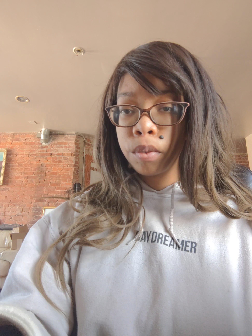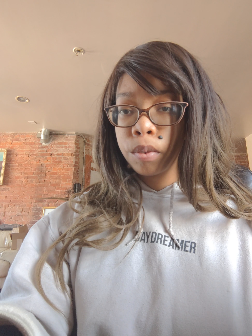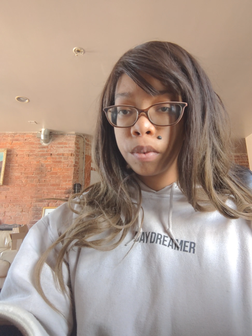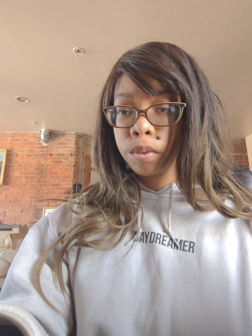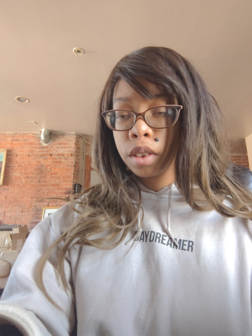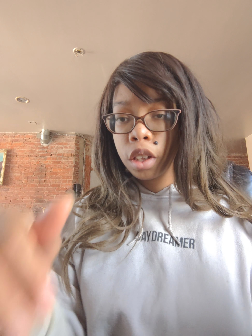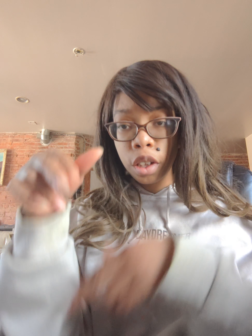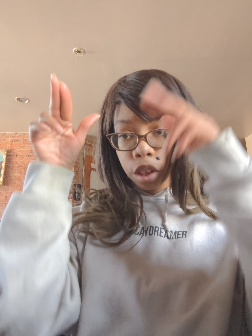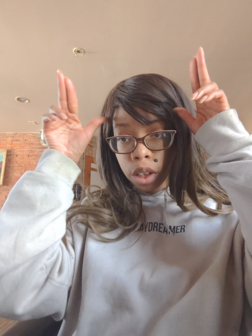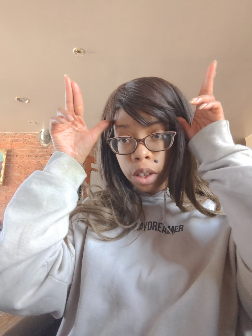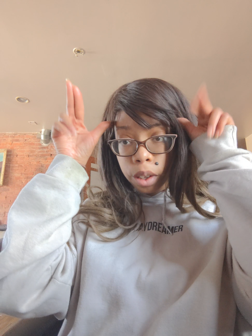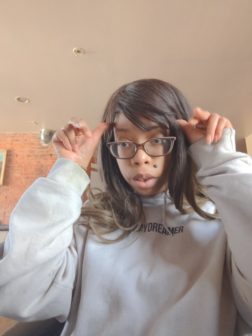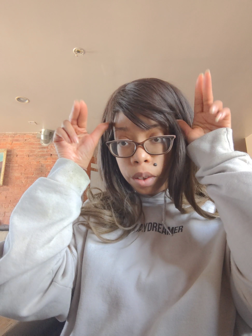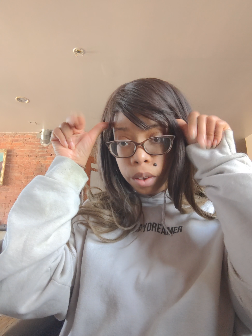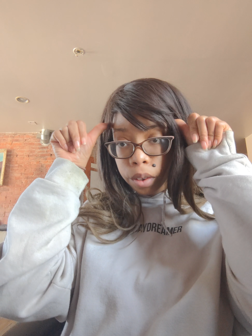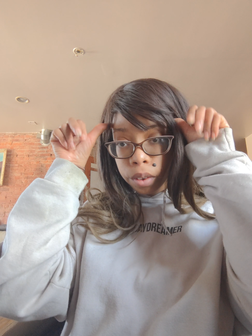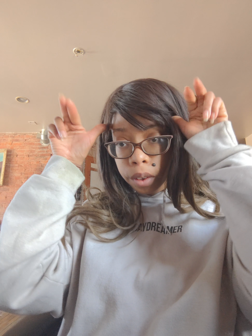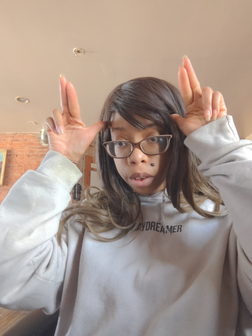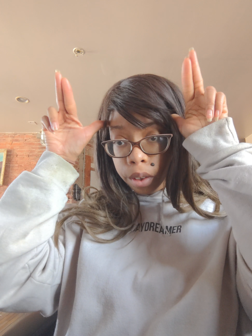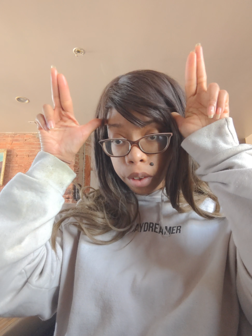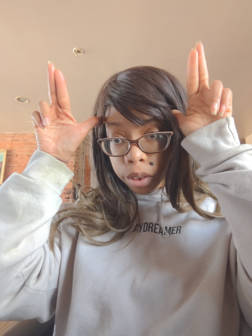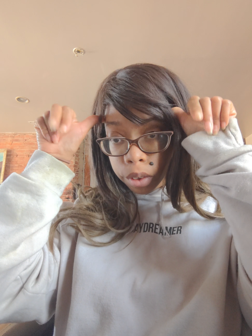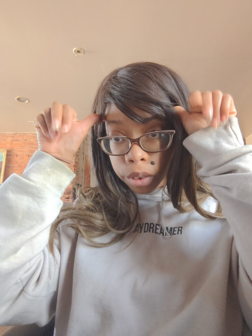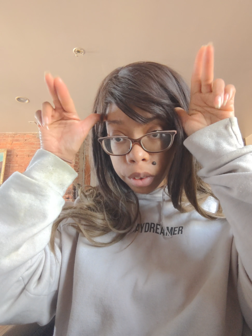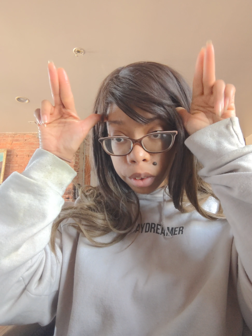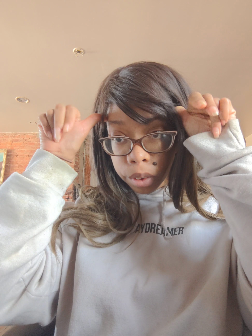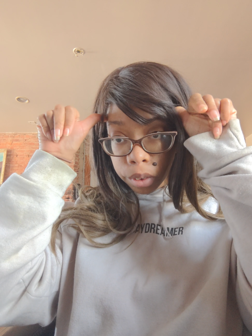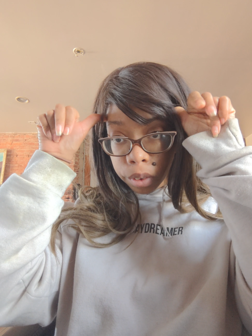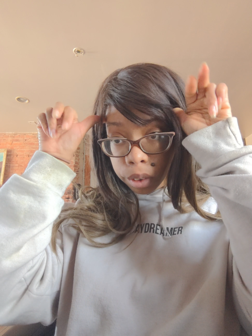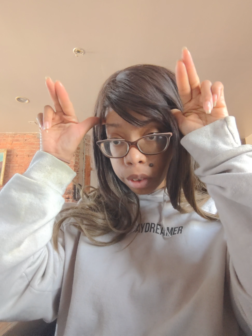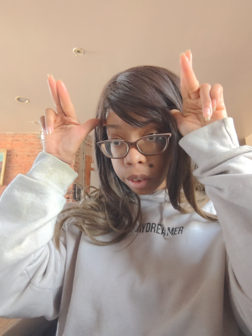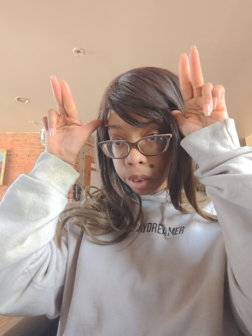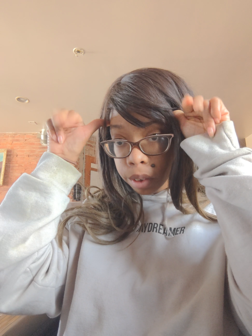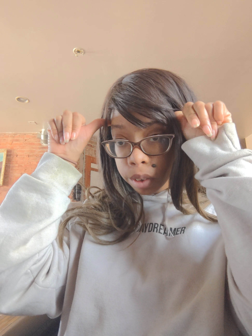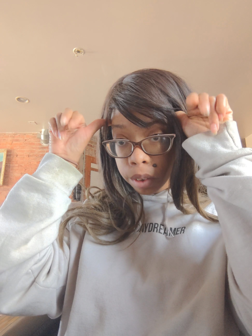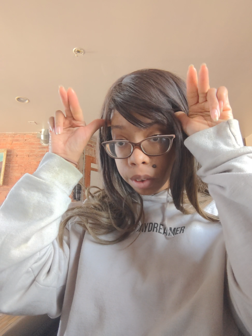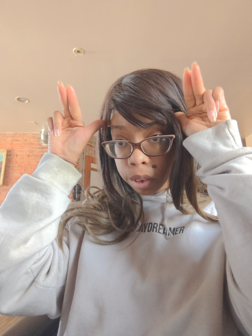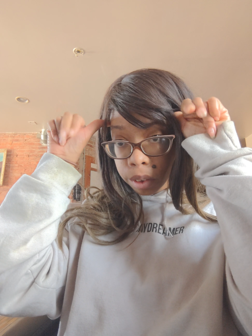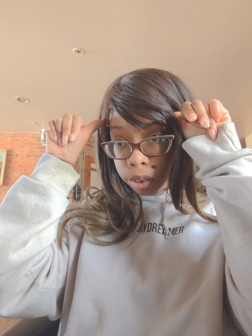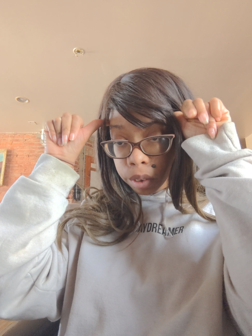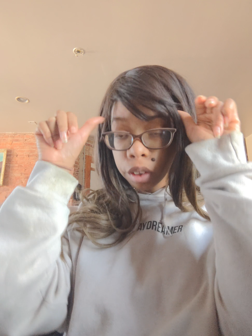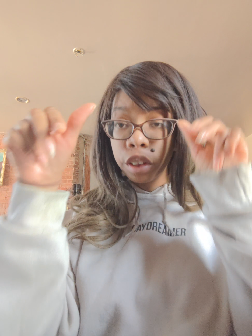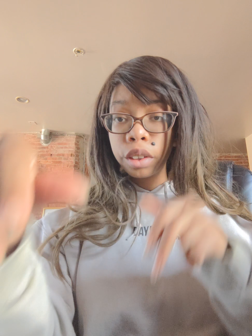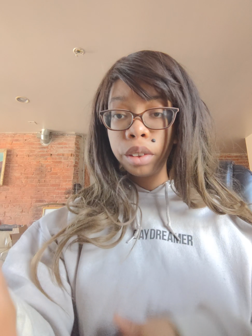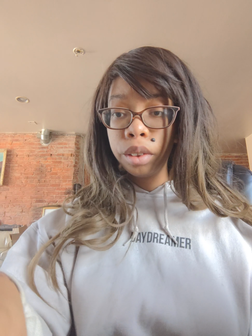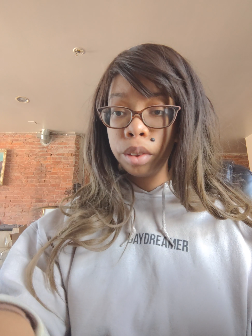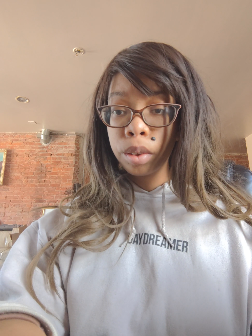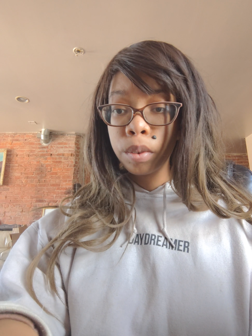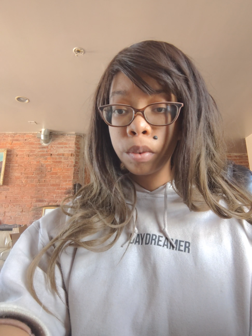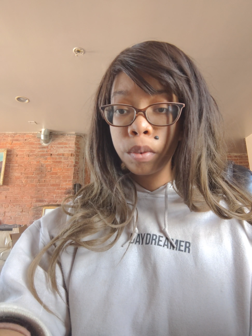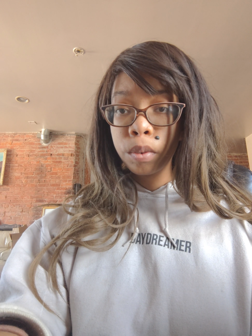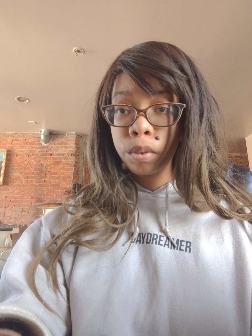horse